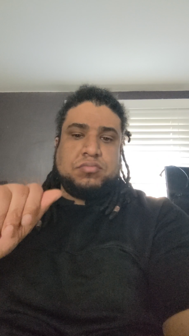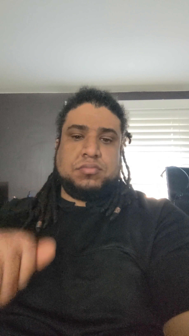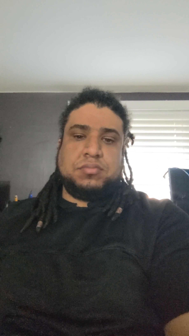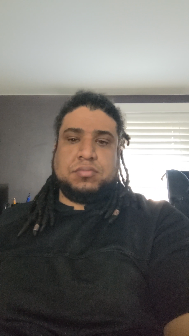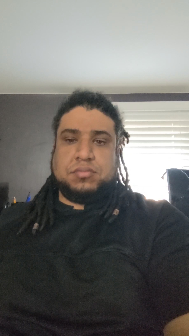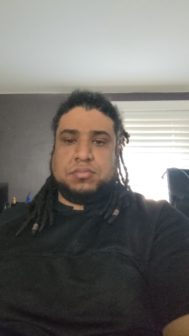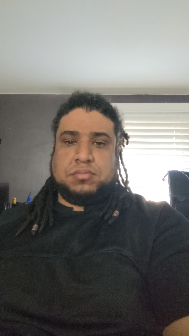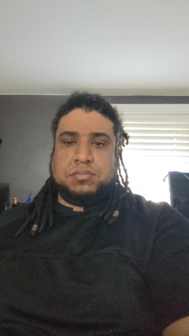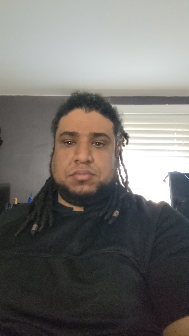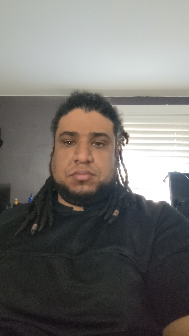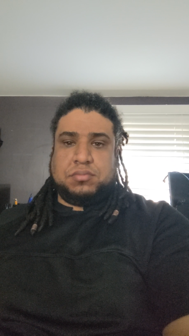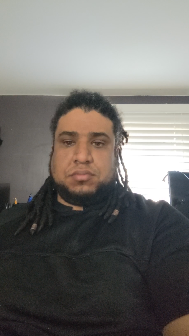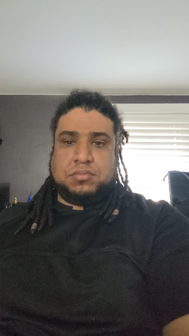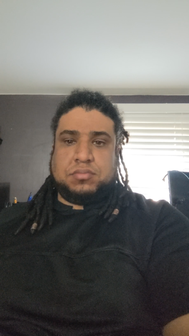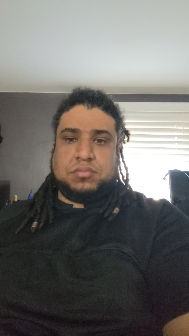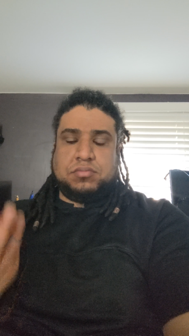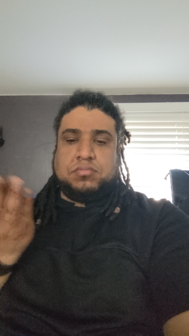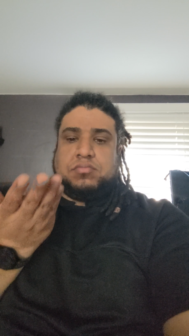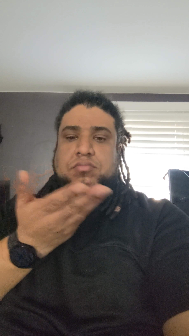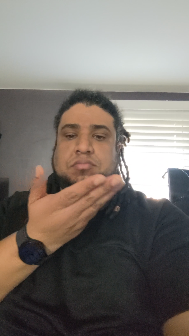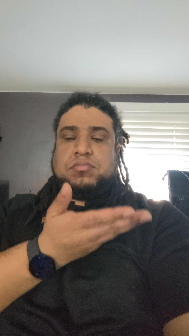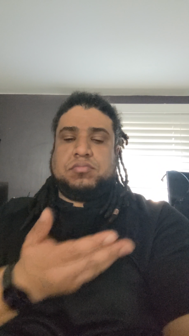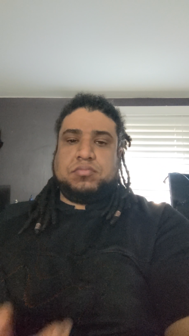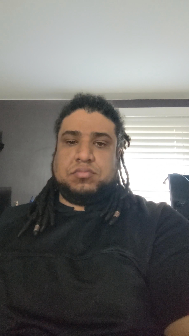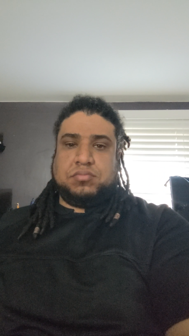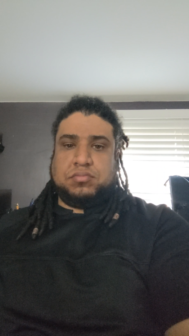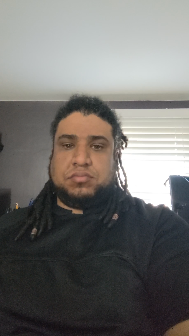carry